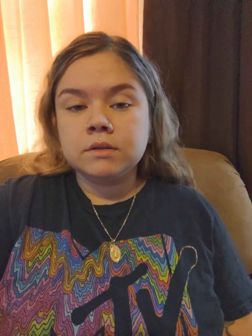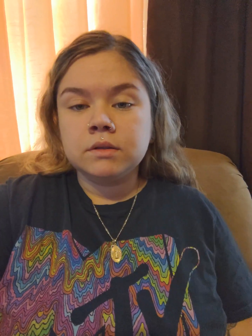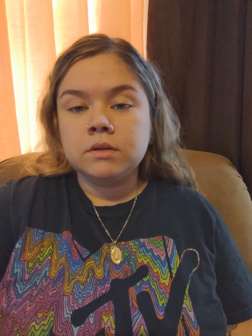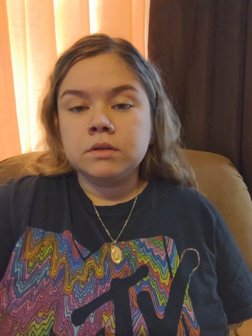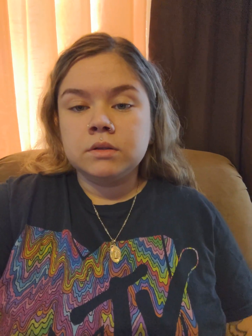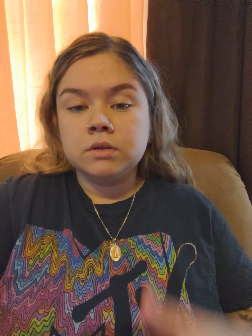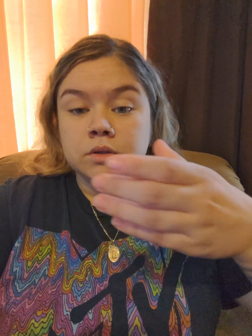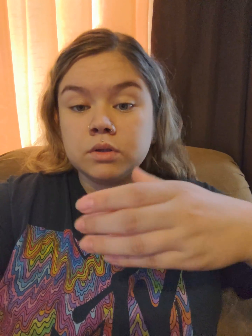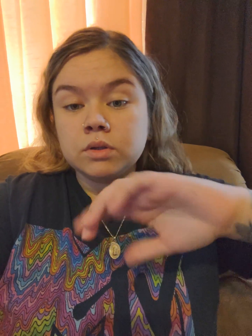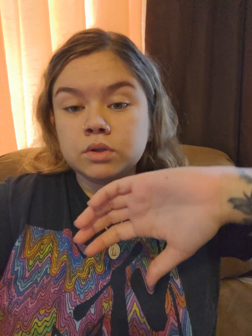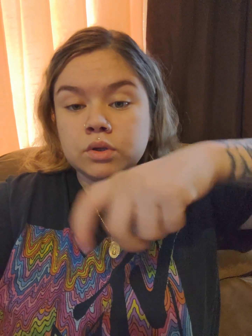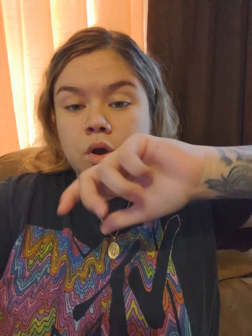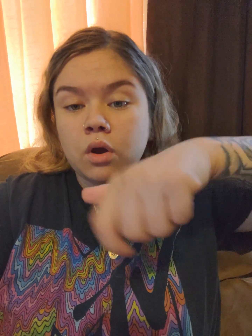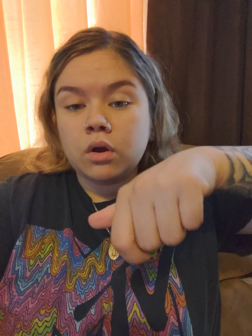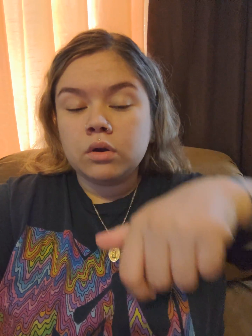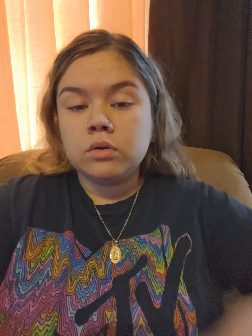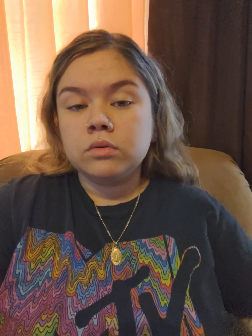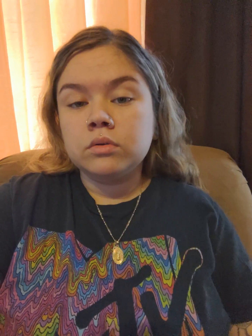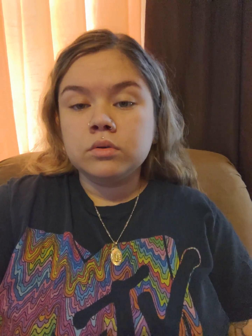jar